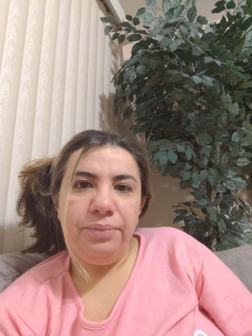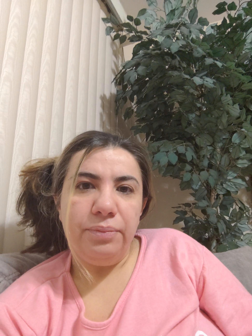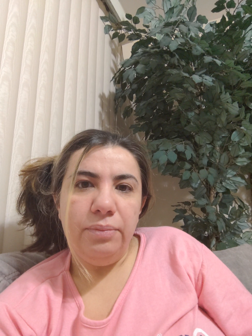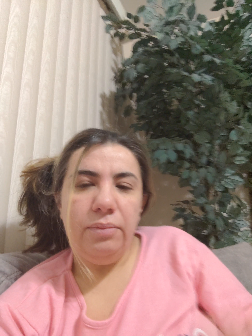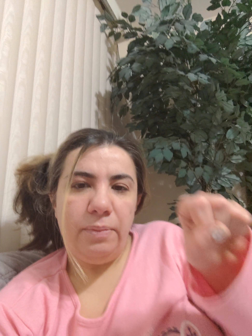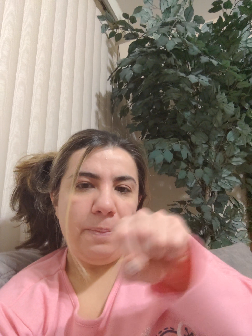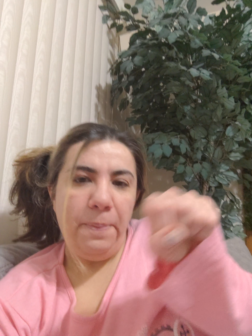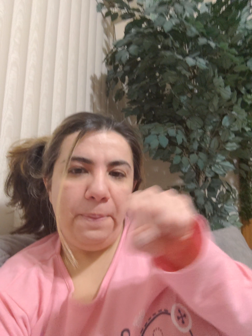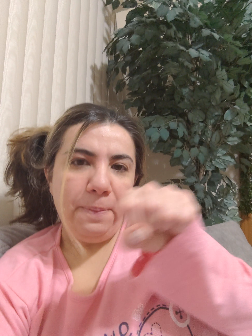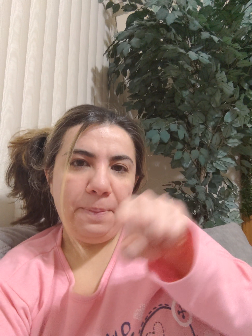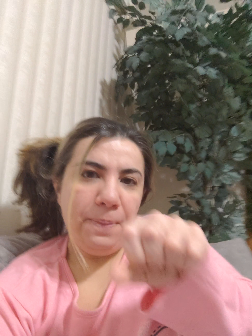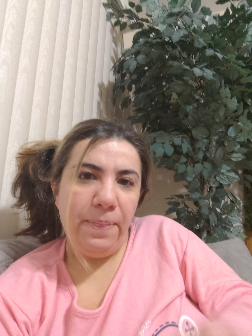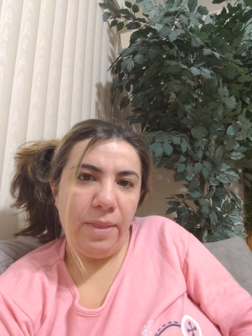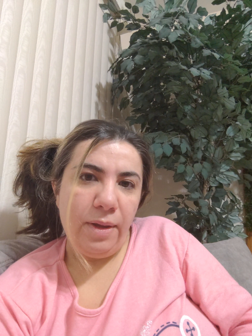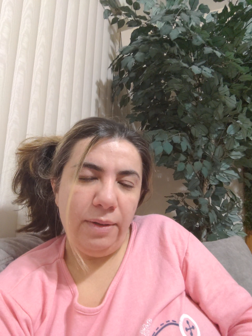shoe